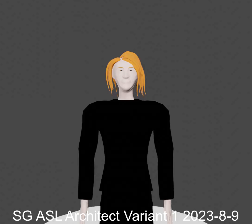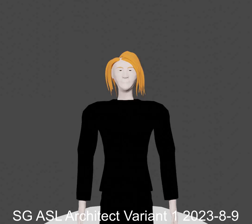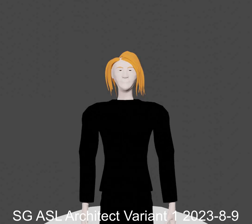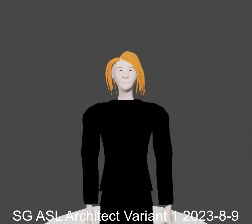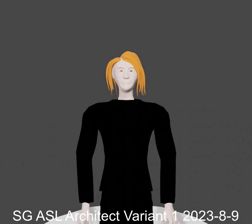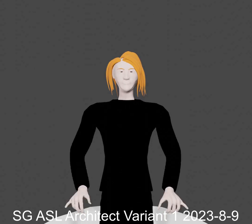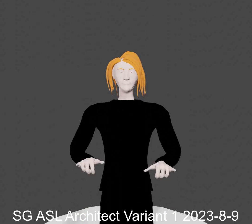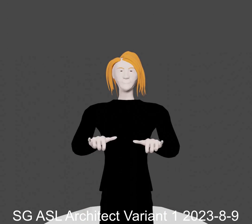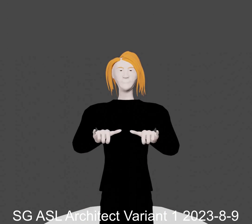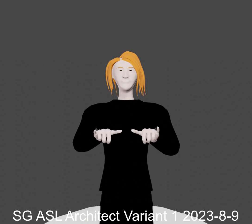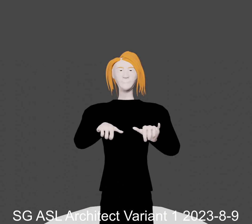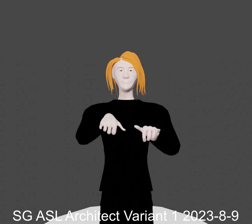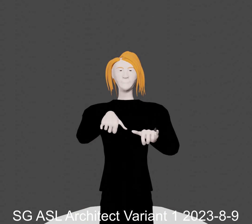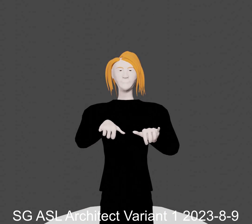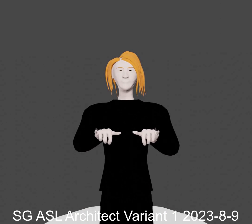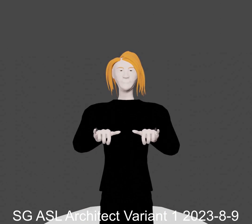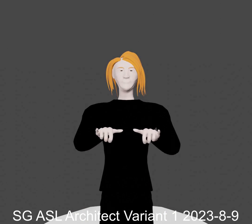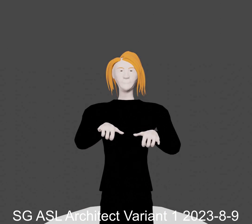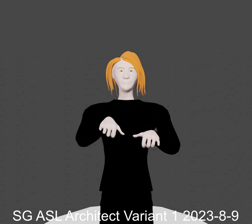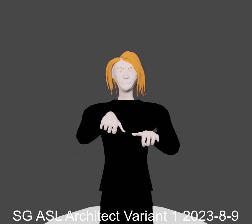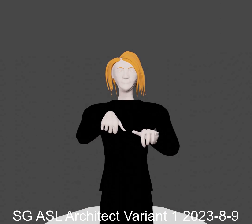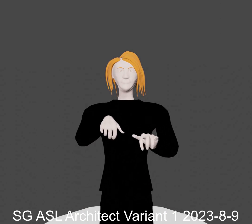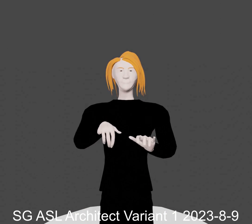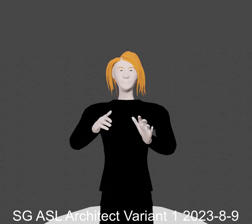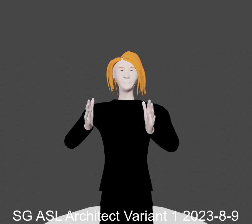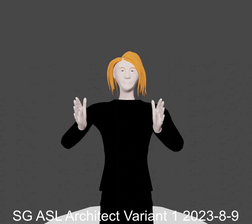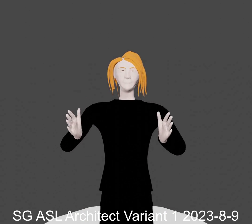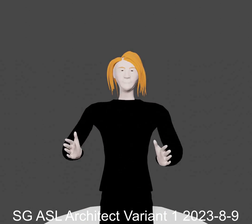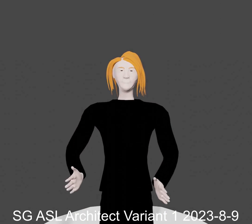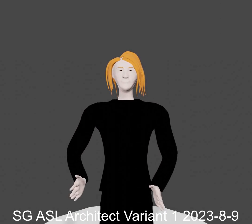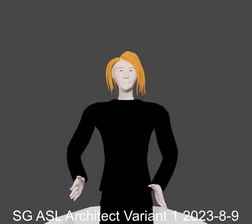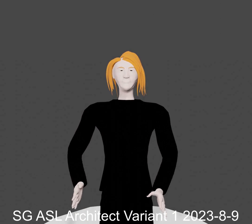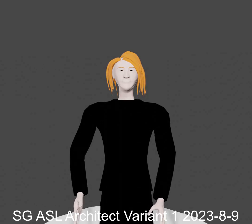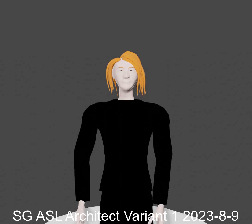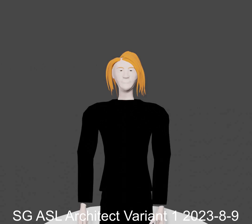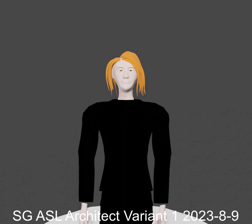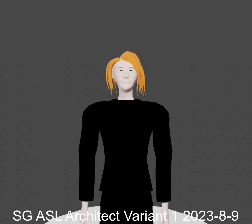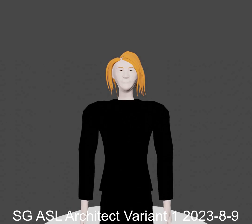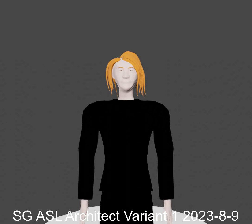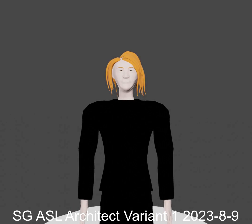Architect